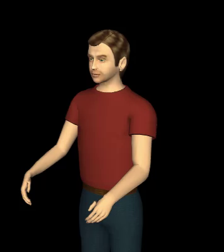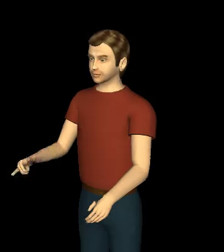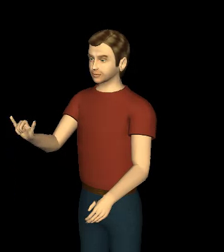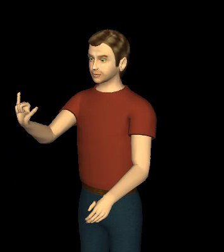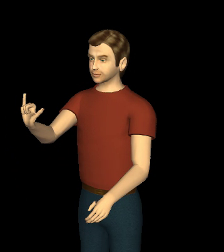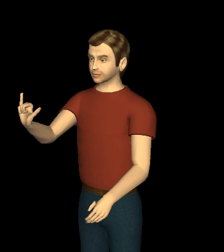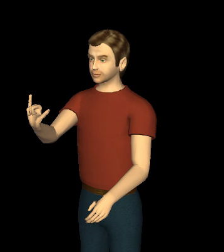من